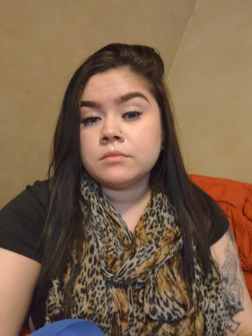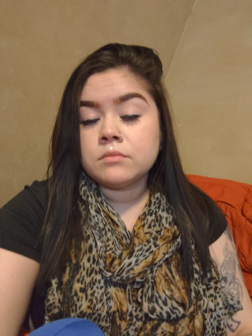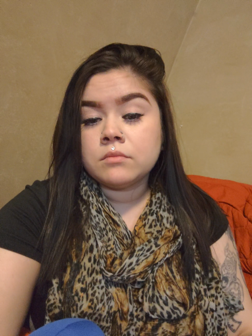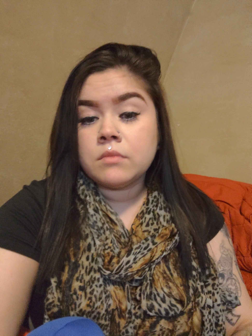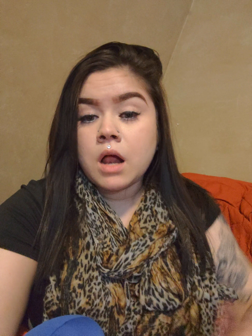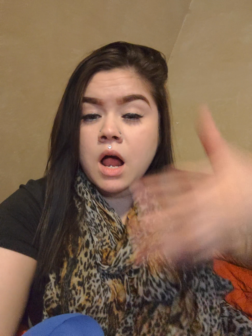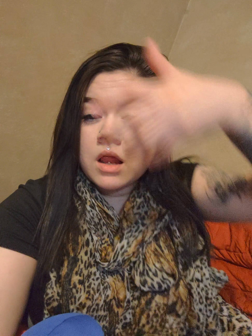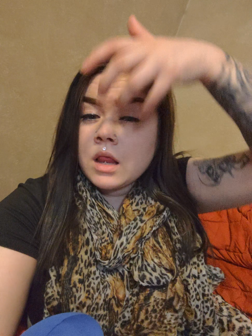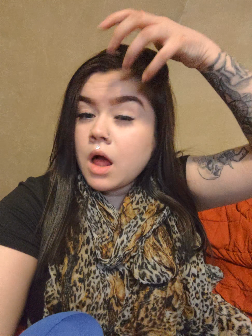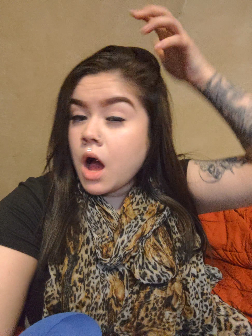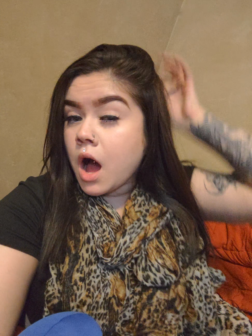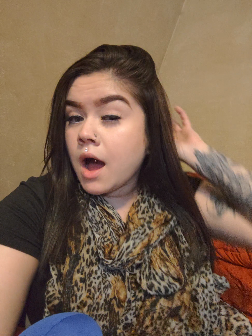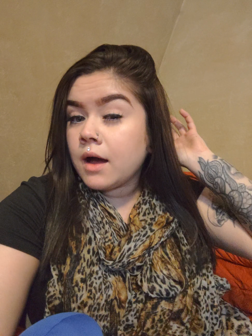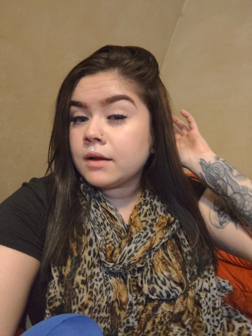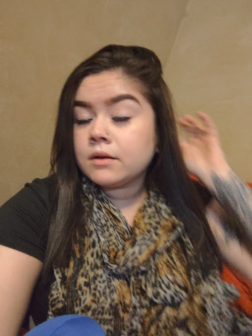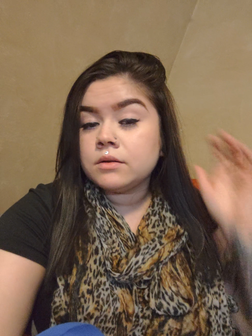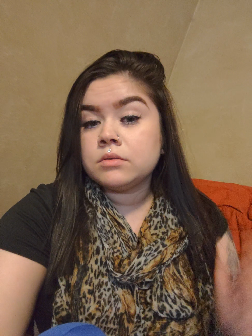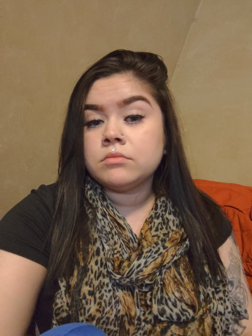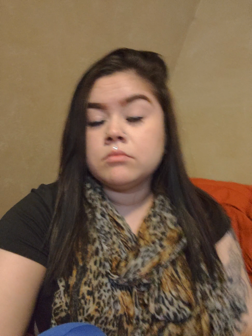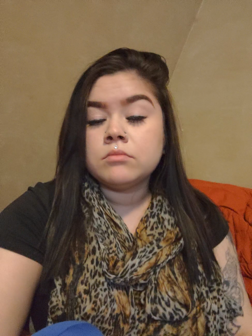lion